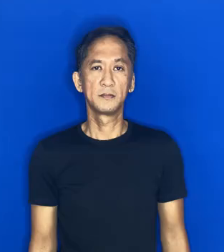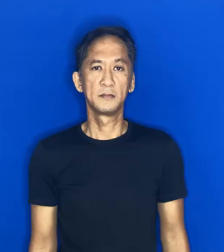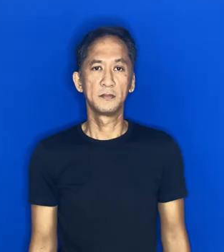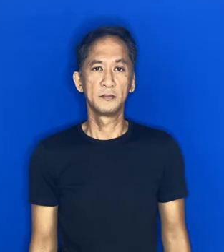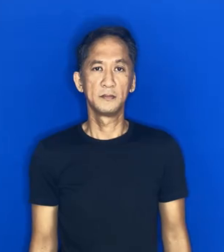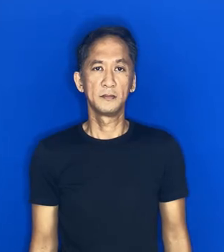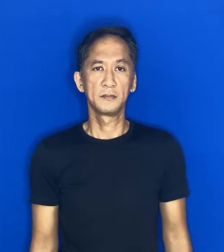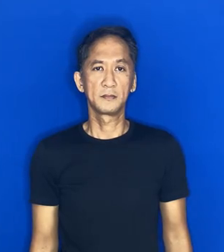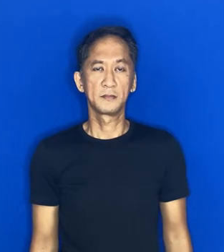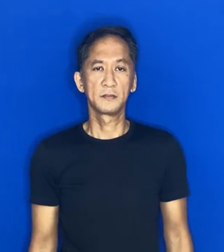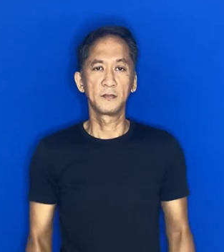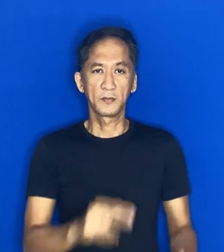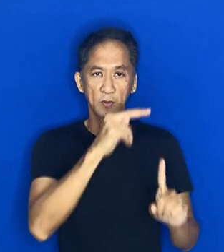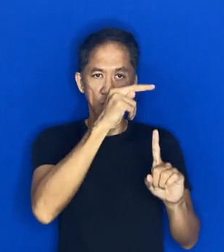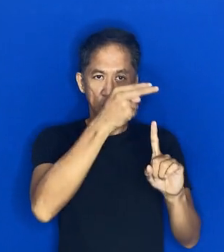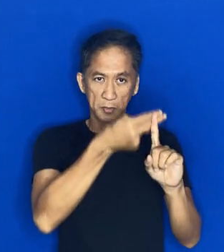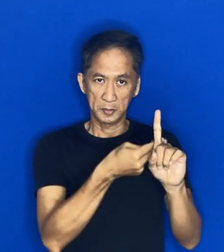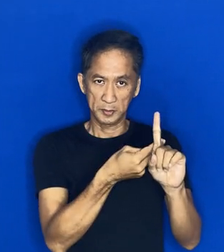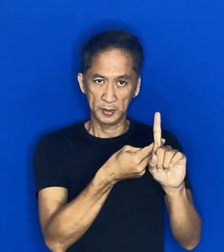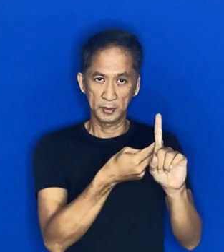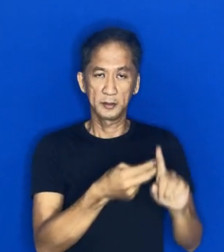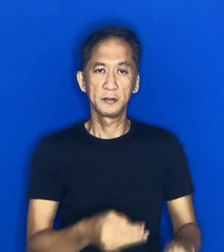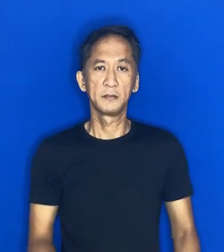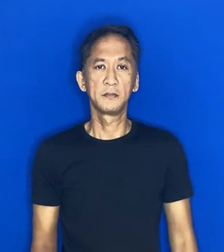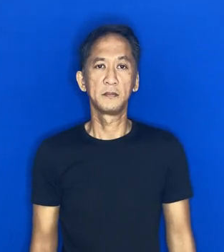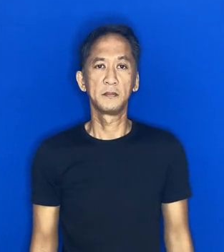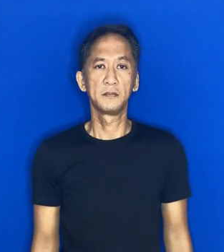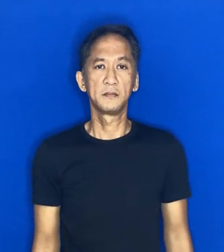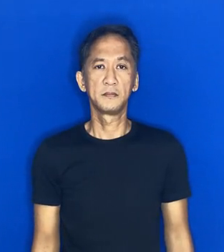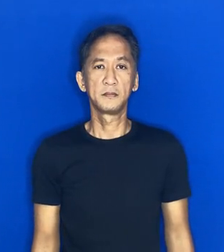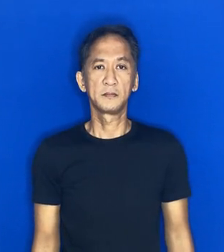november